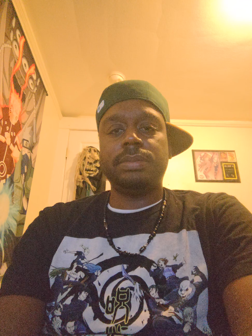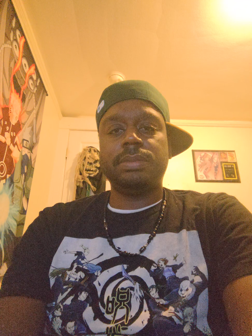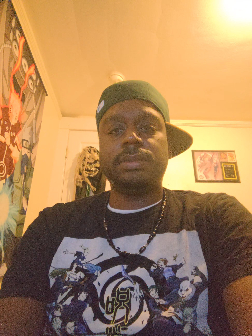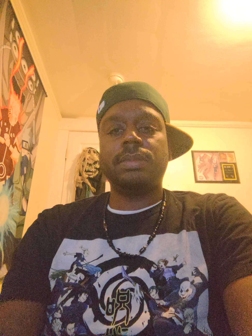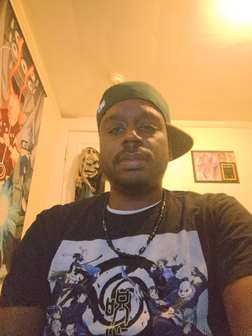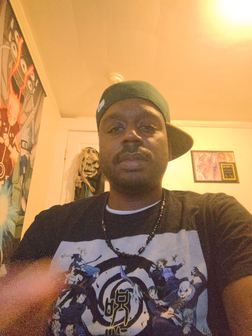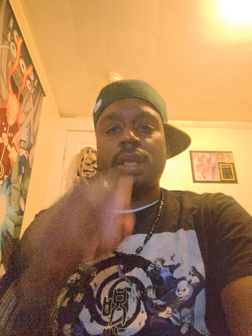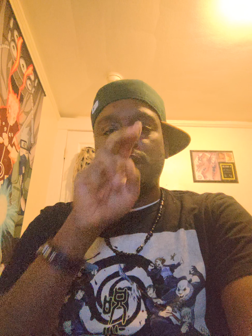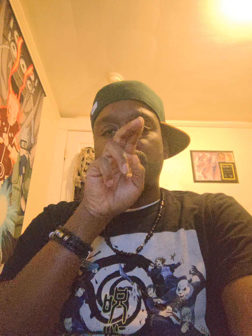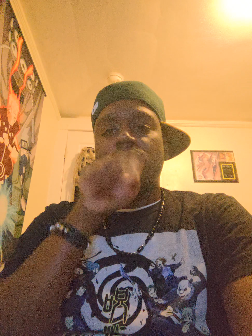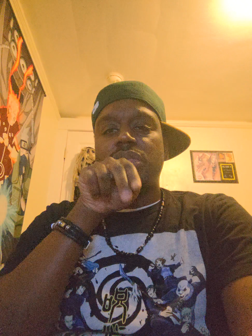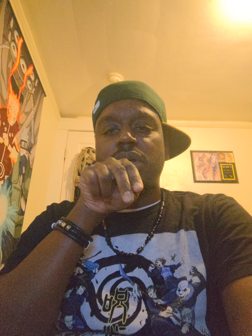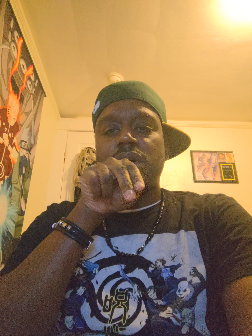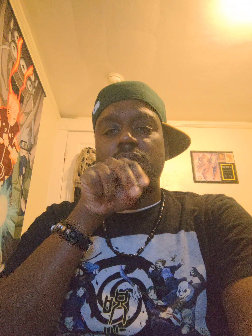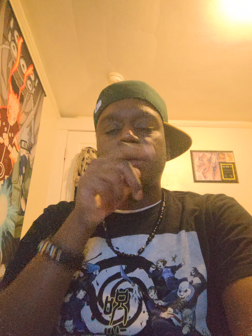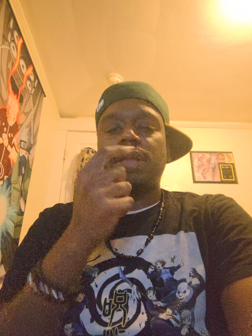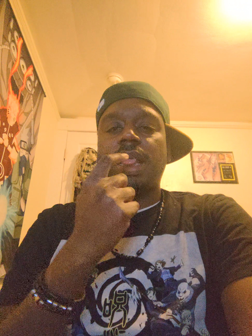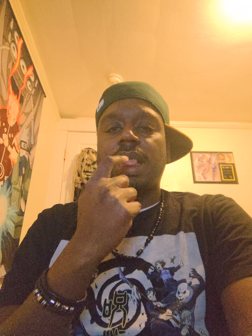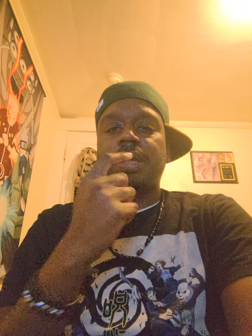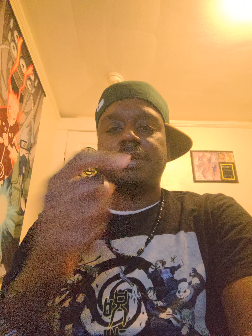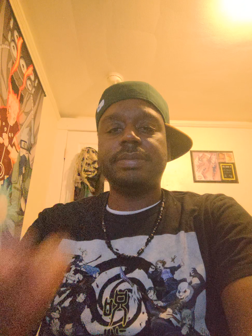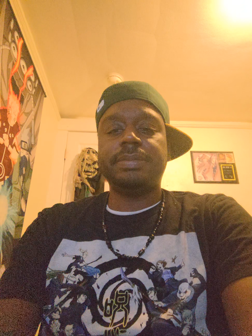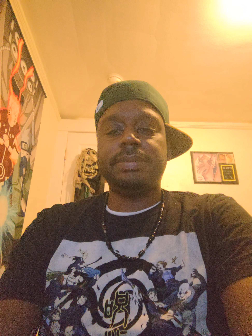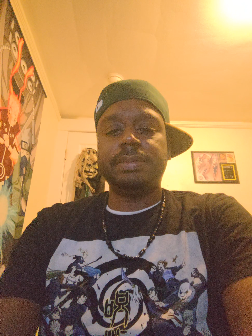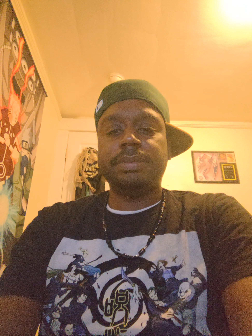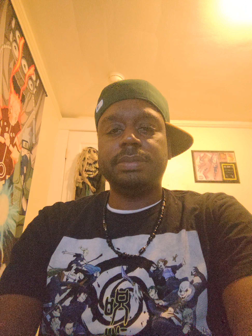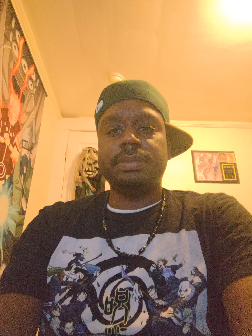tongue